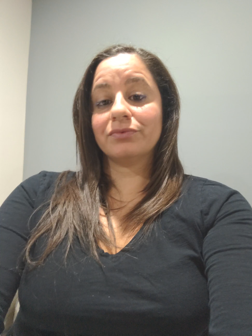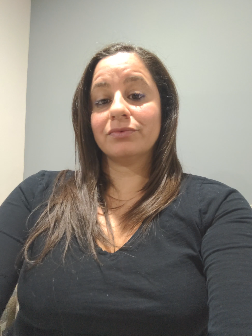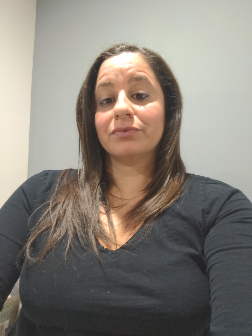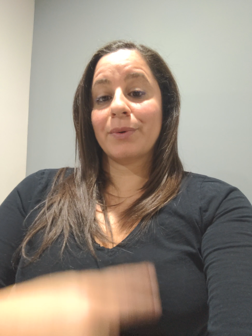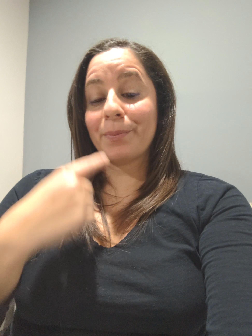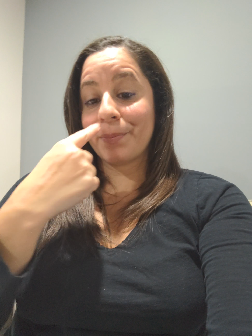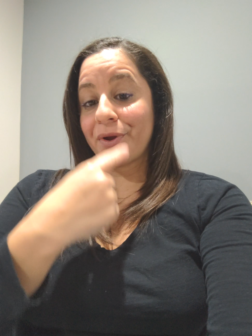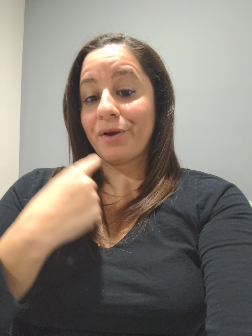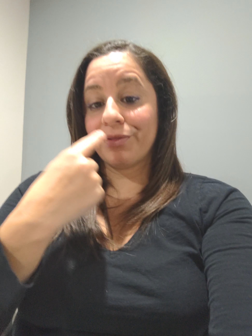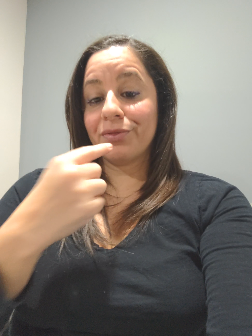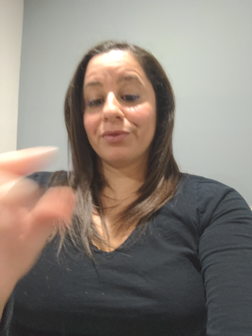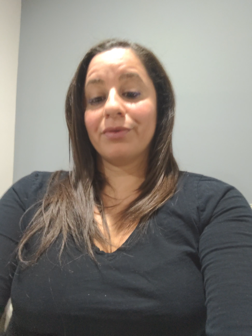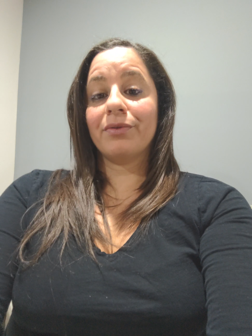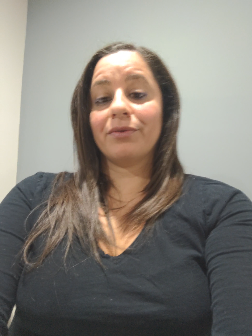mouth